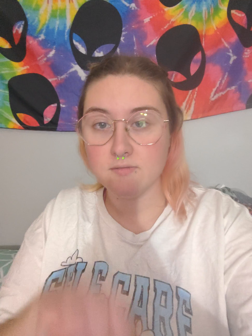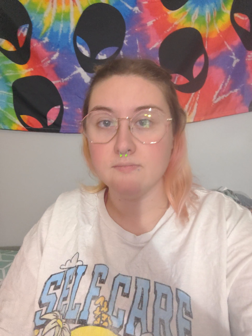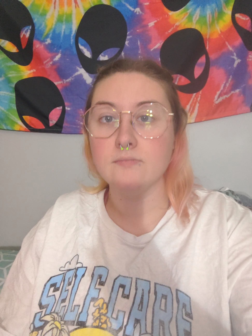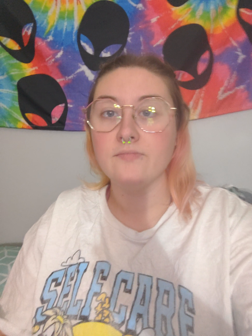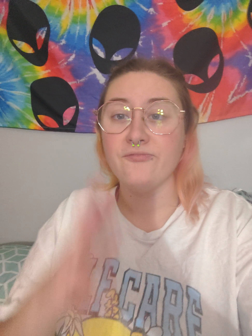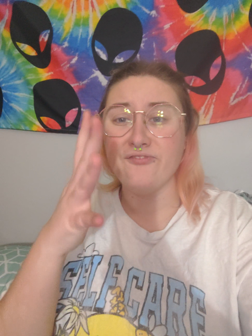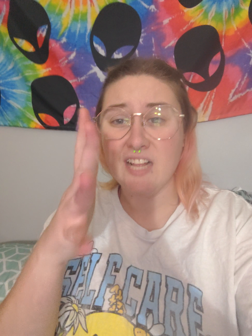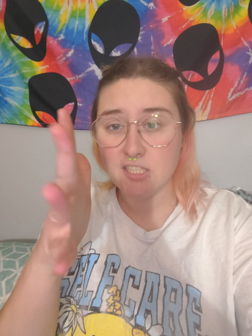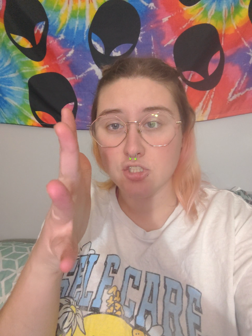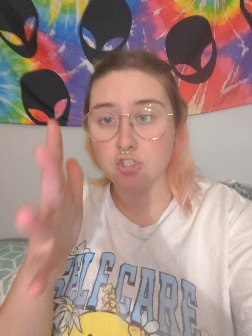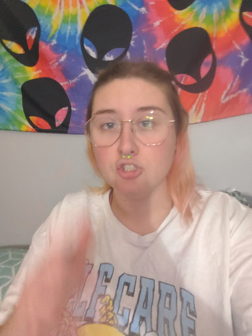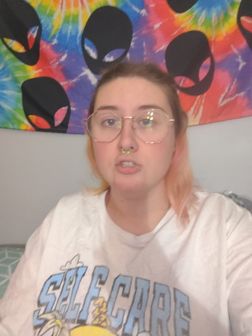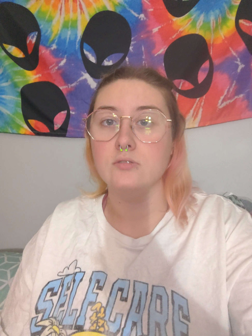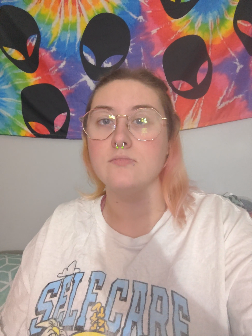finish